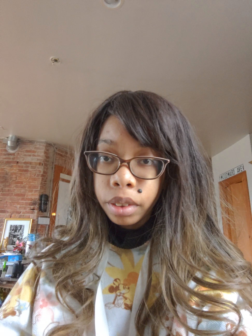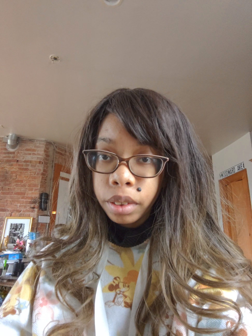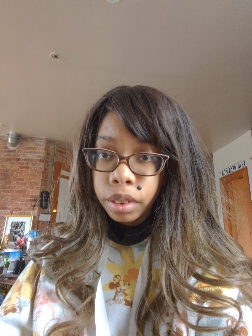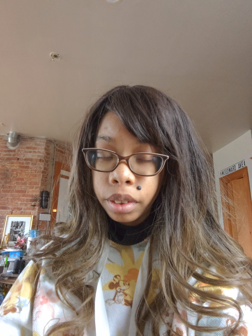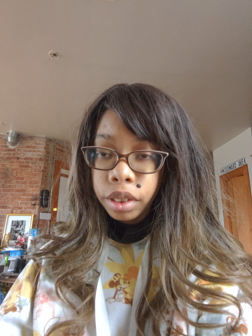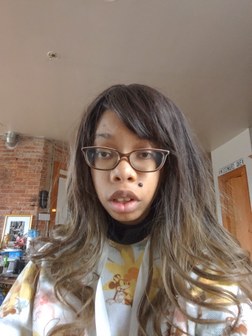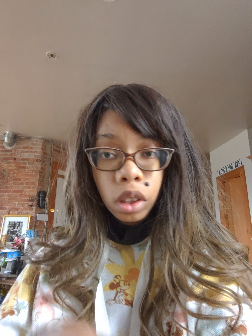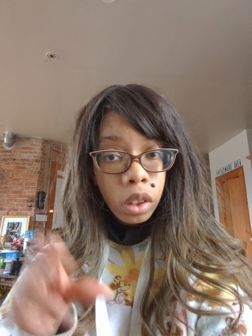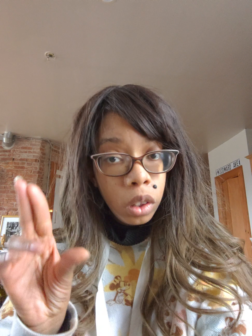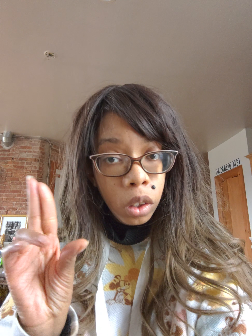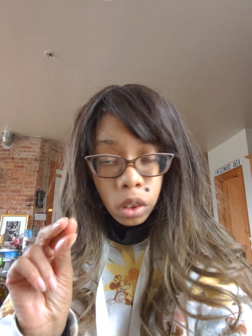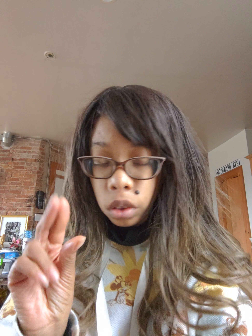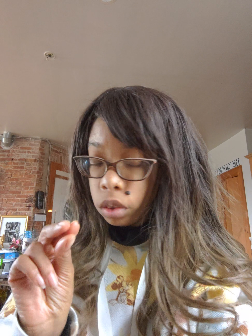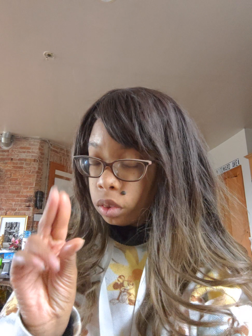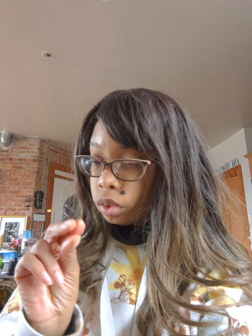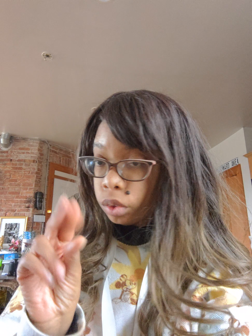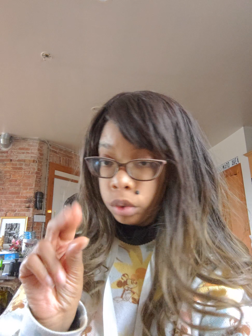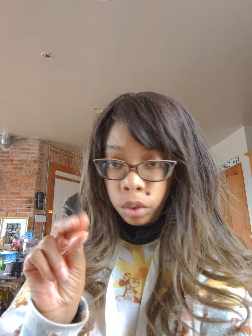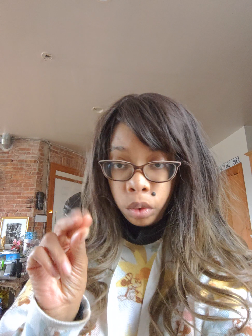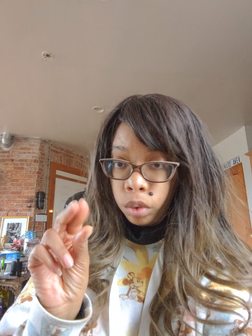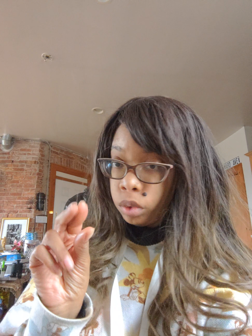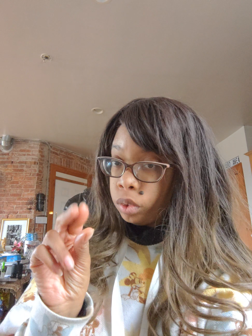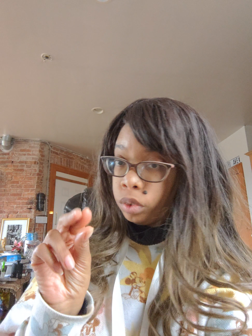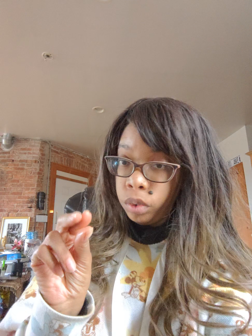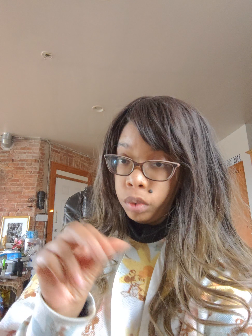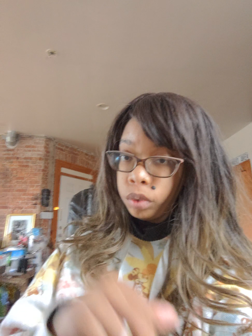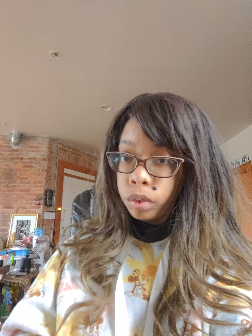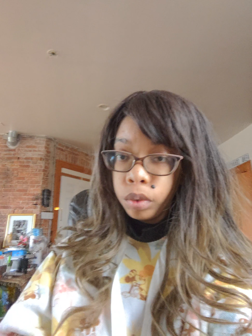no